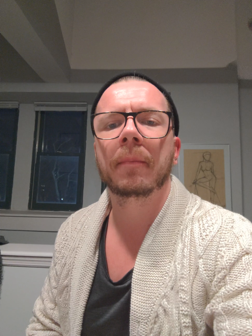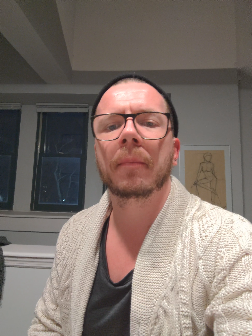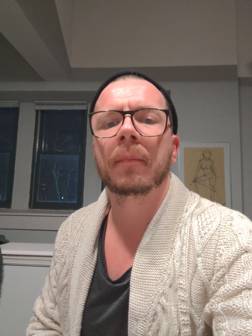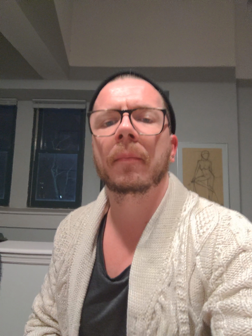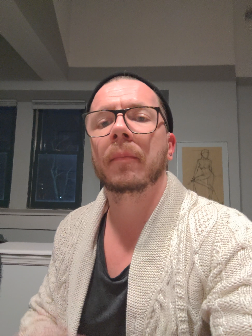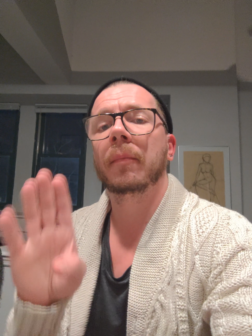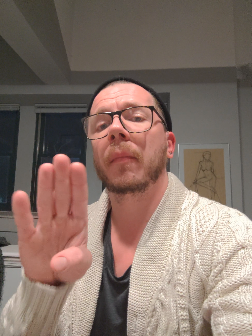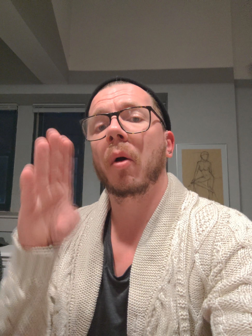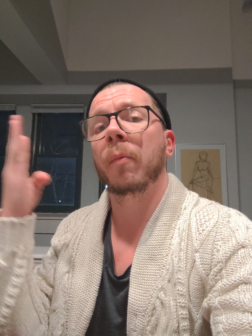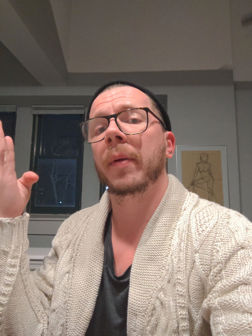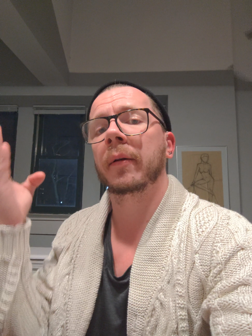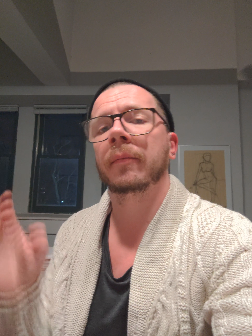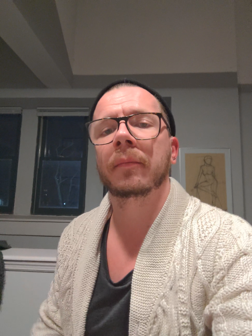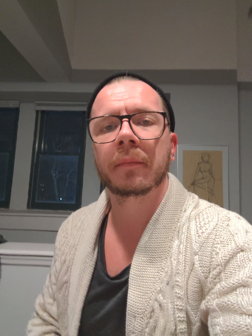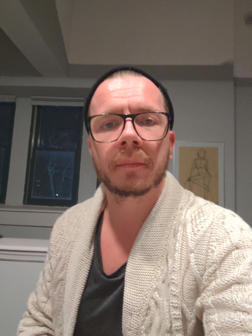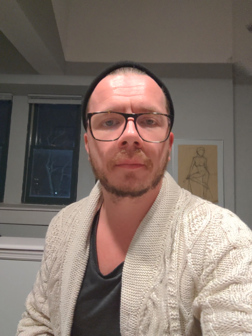open